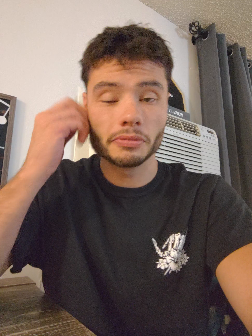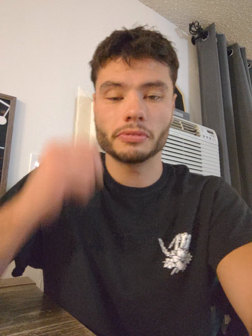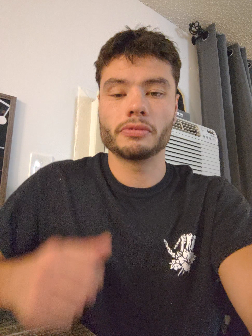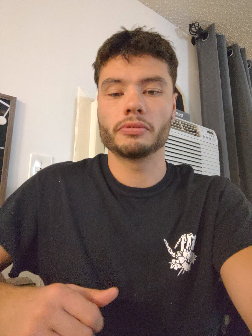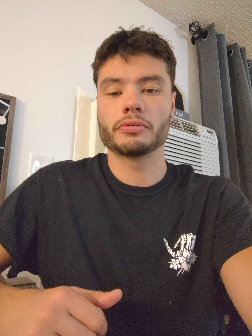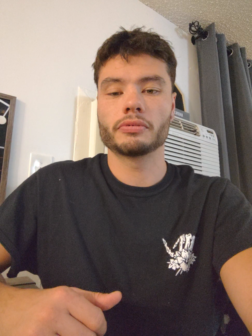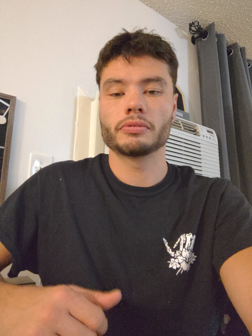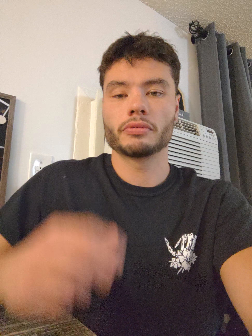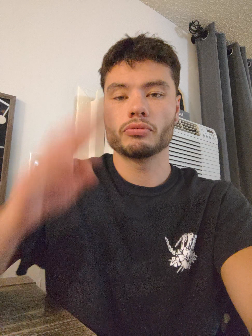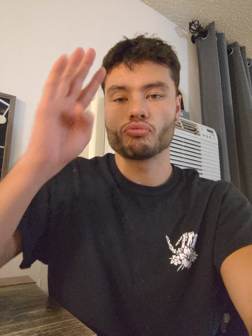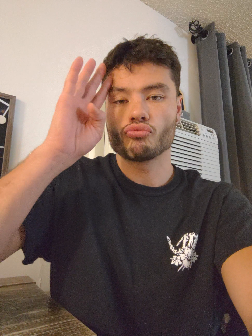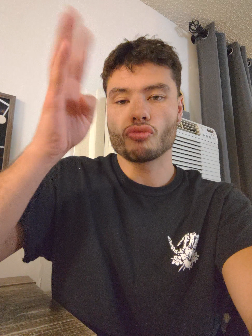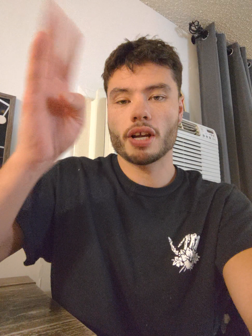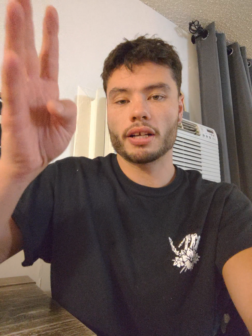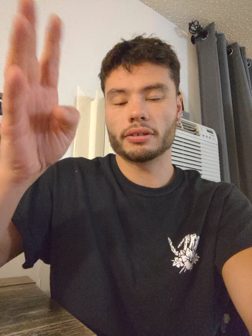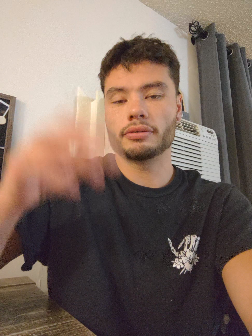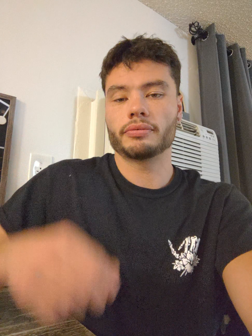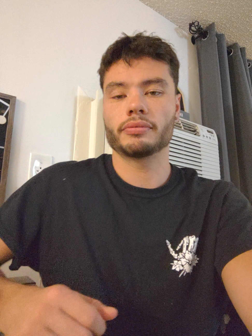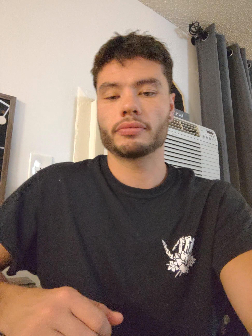pretend